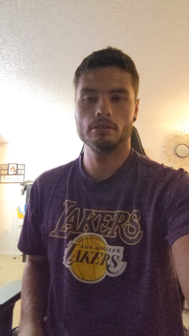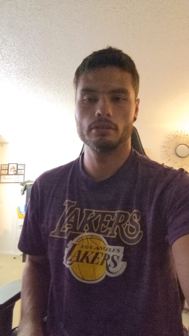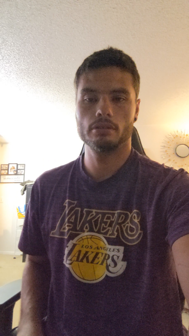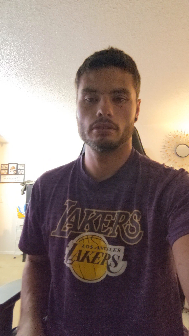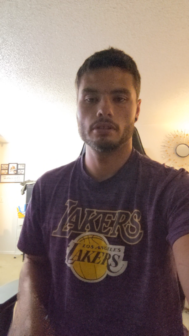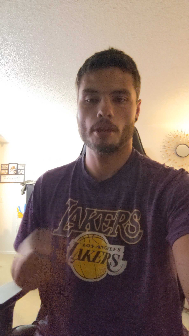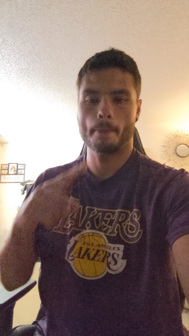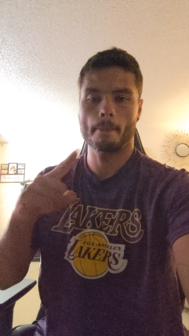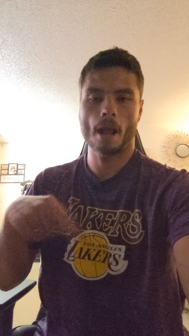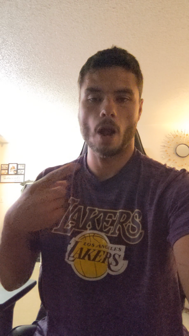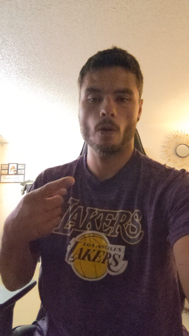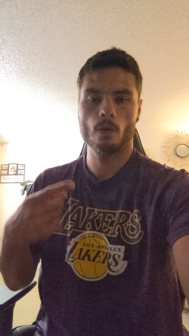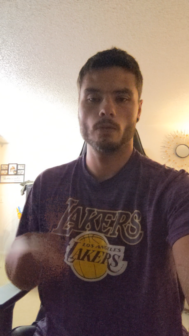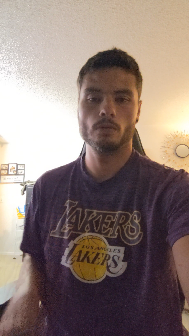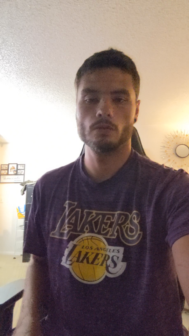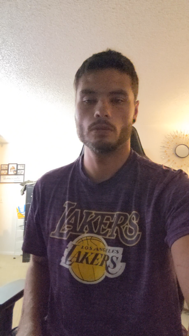about